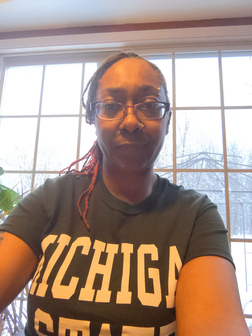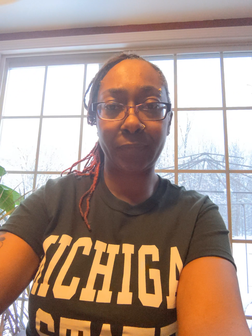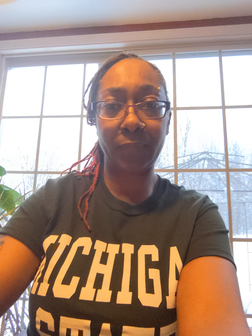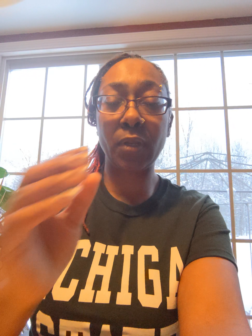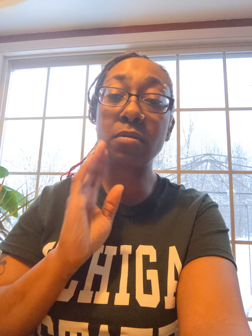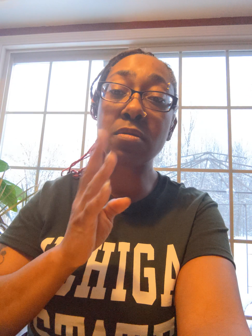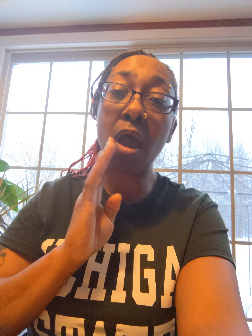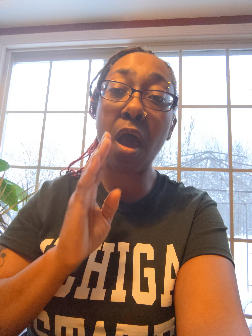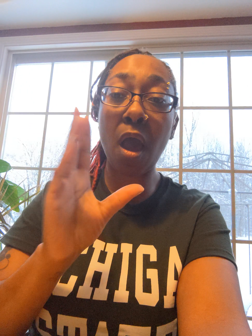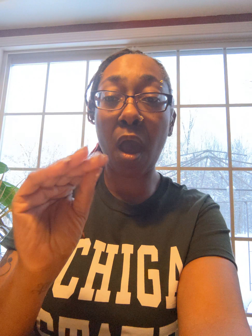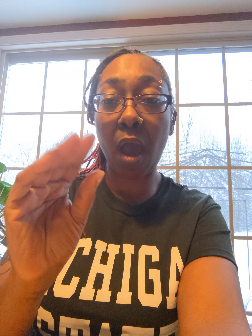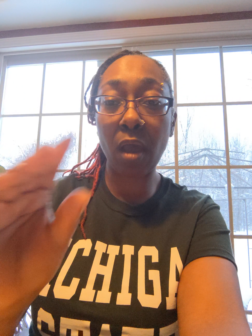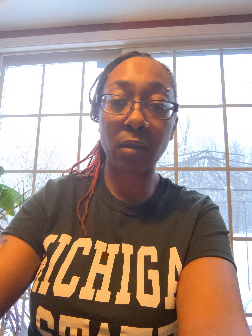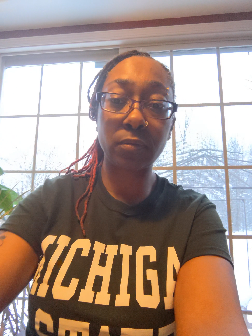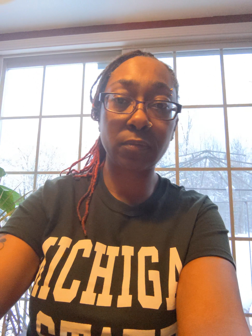talk